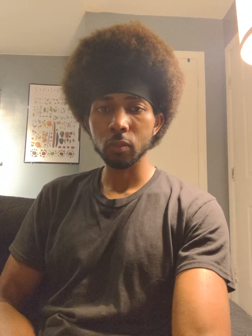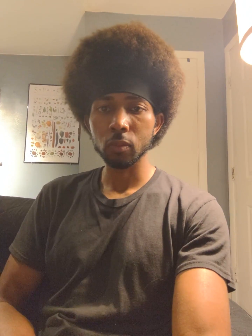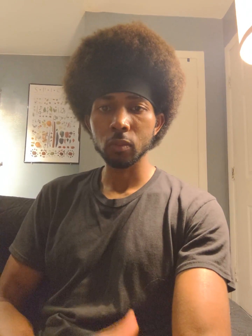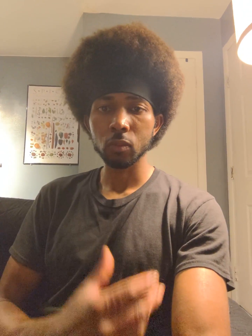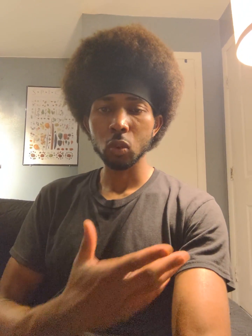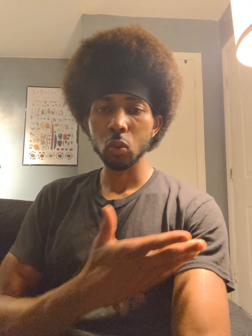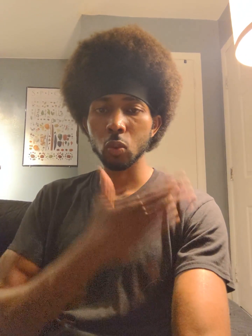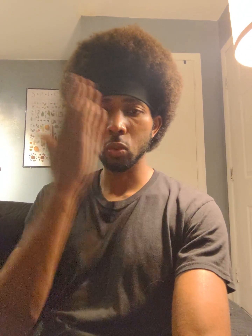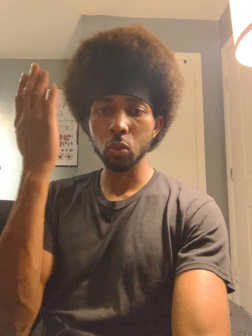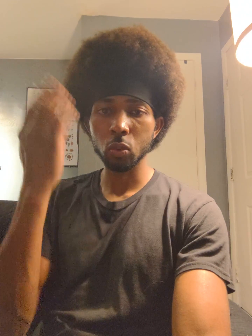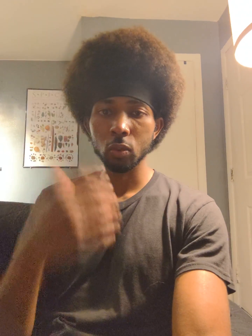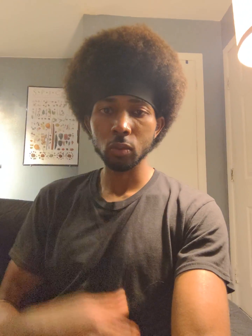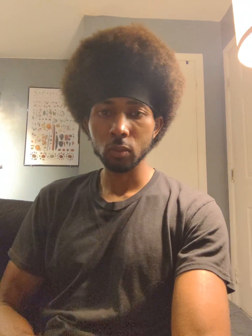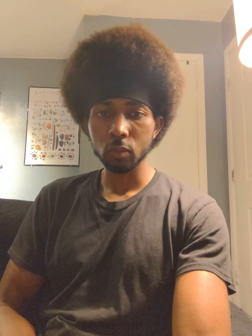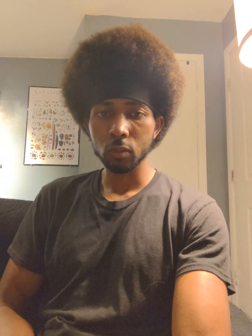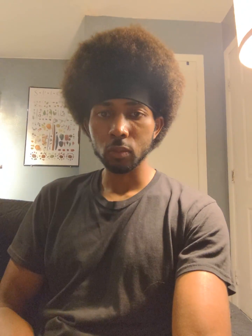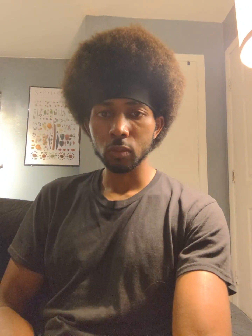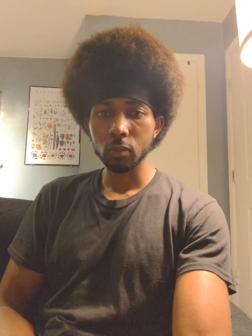all gone